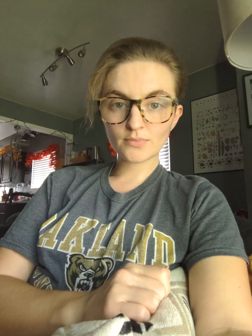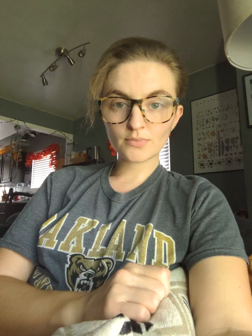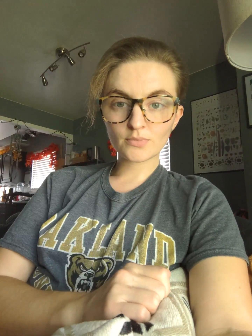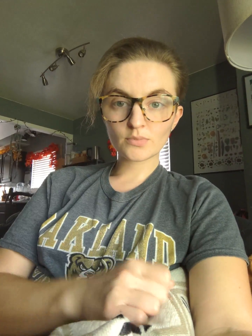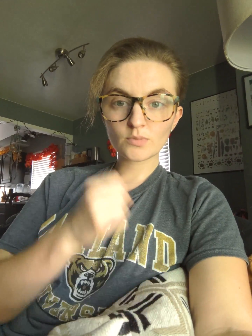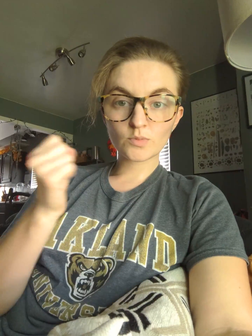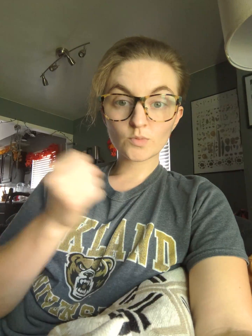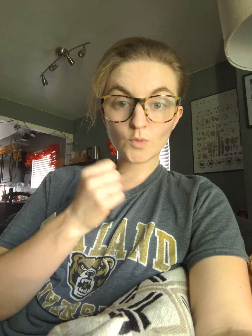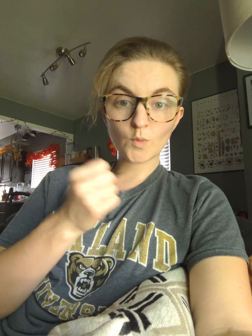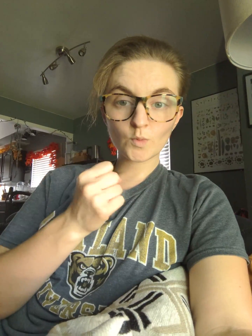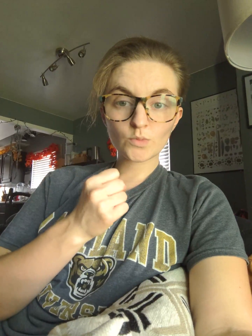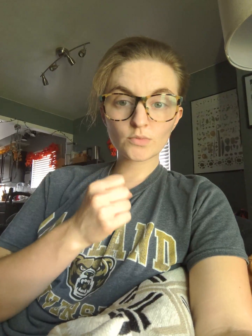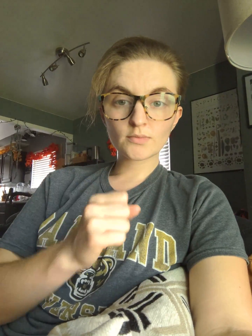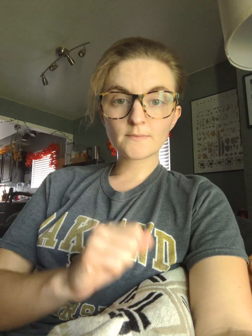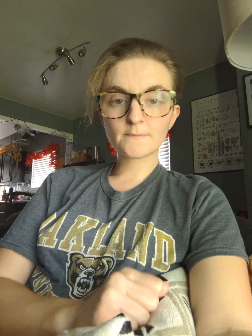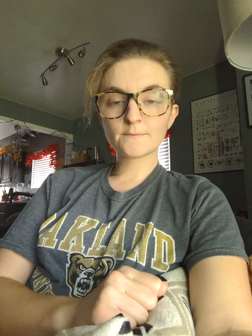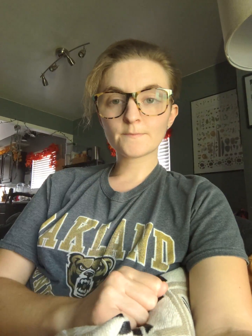cold